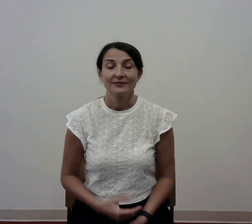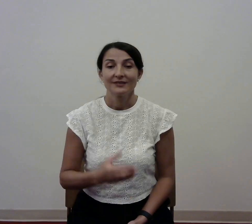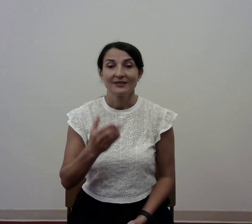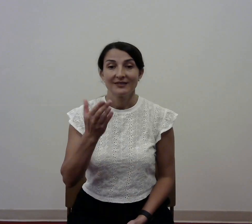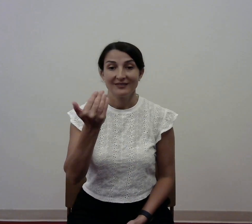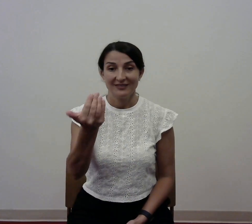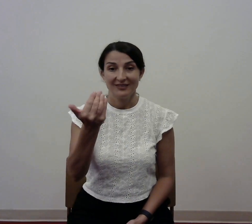siz